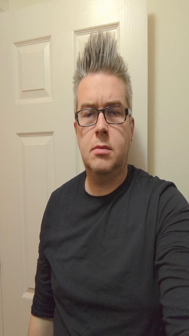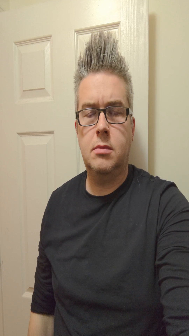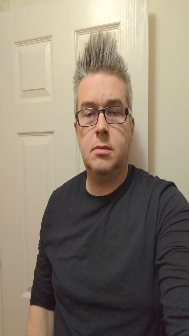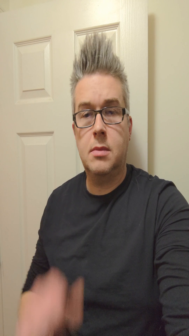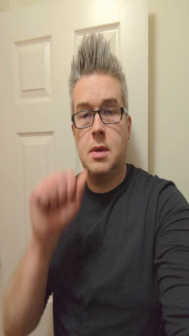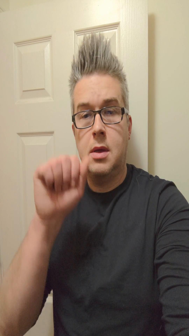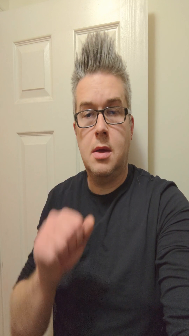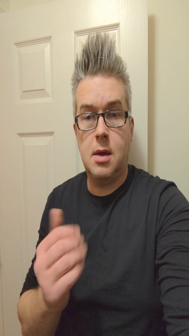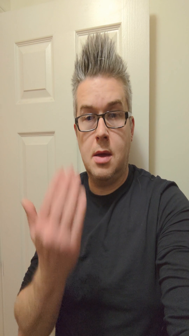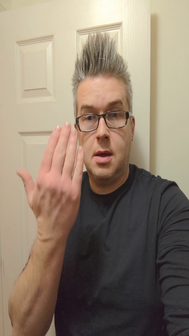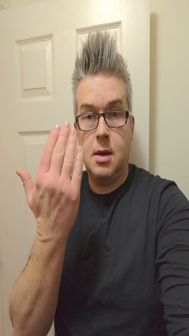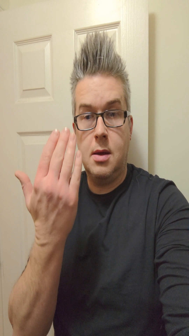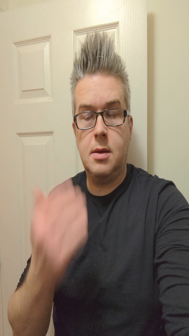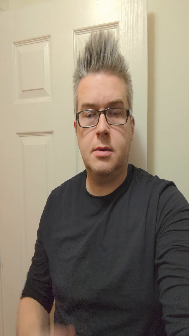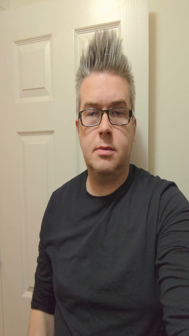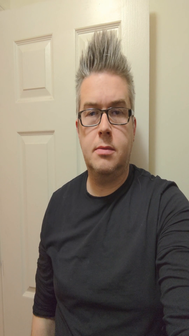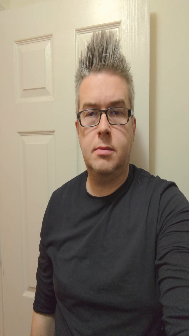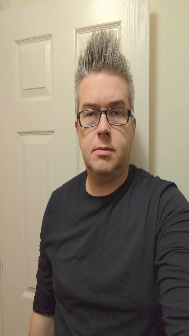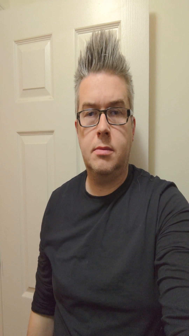mitten